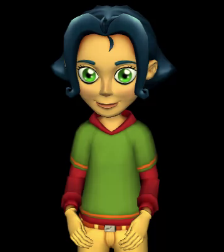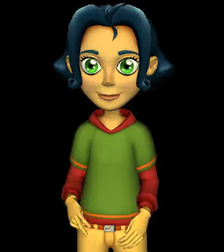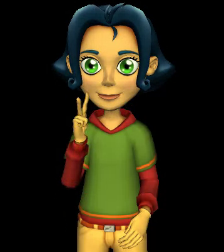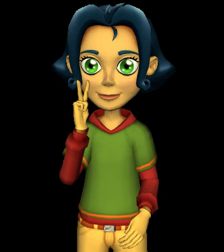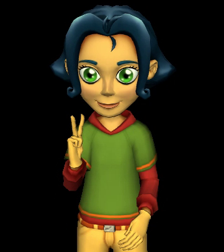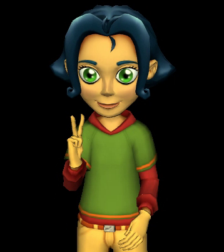يشاهد